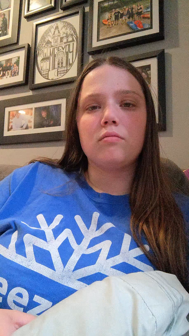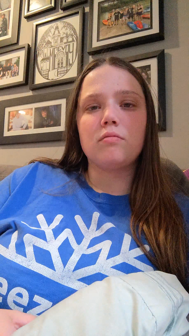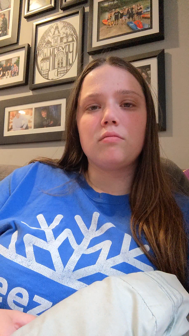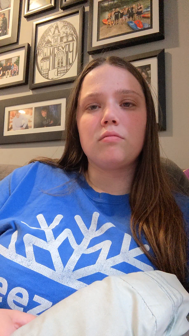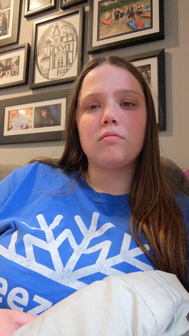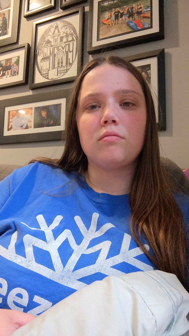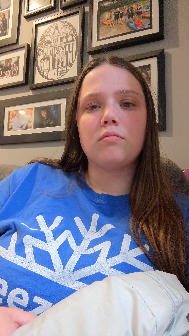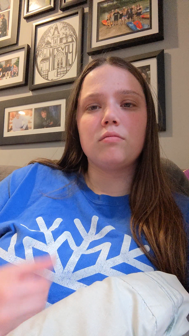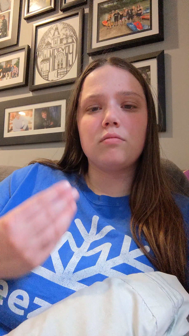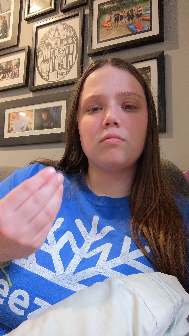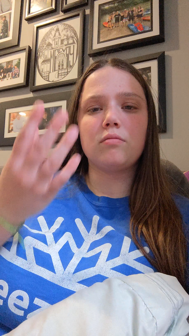plants